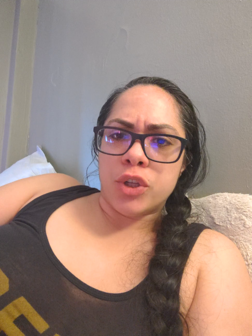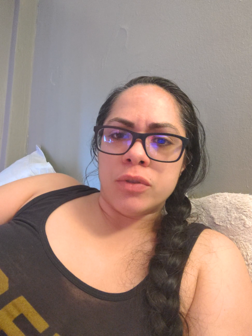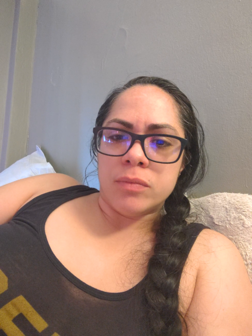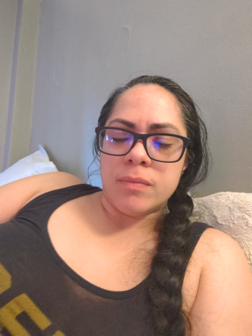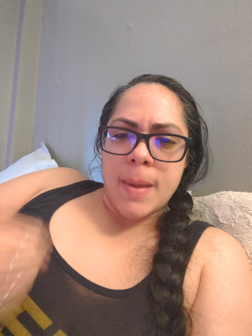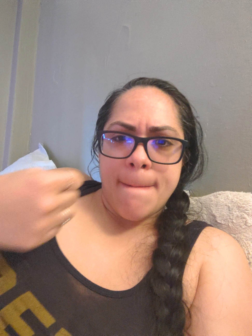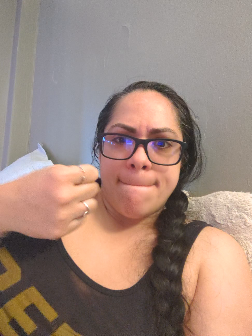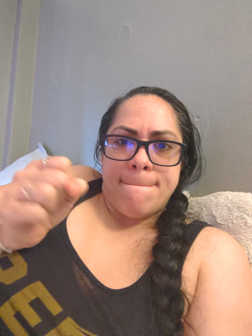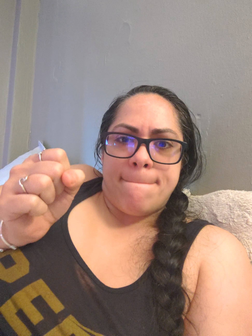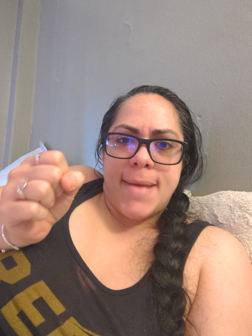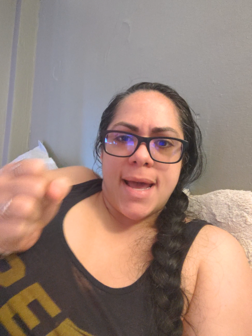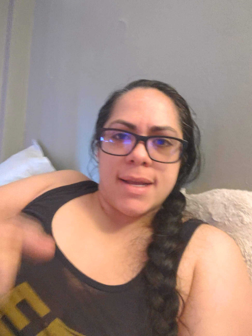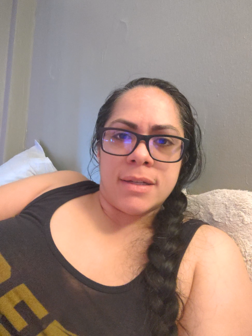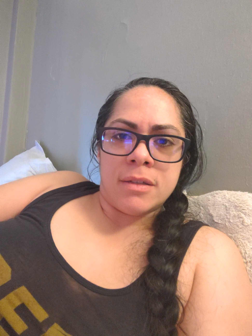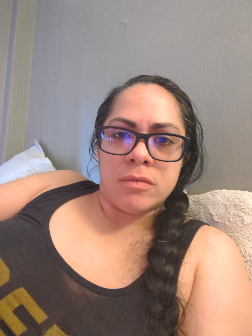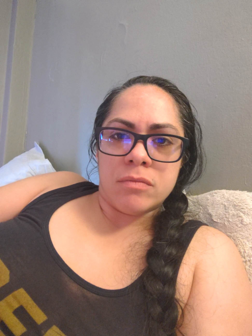make